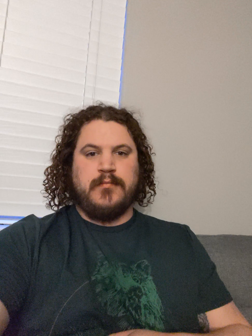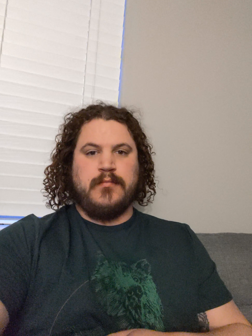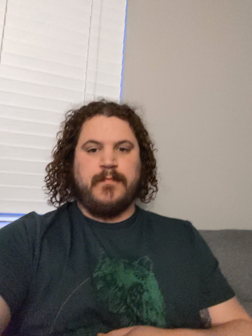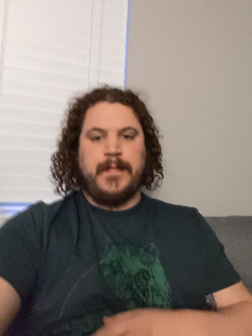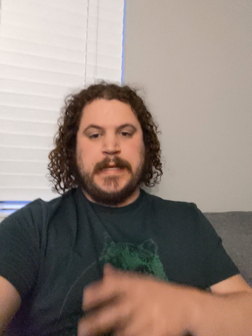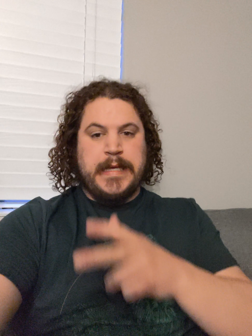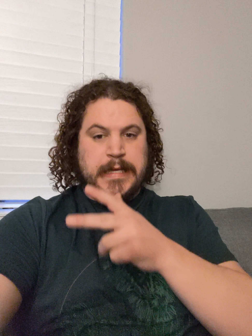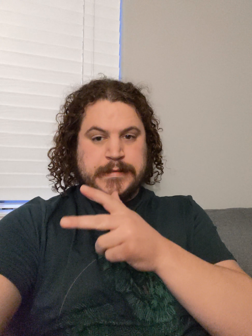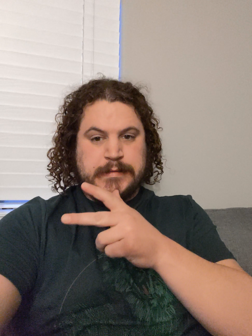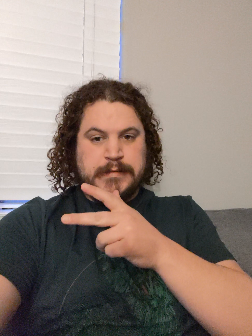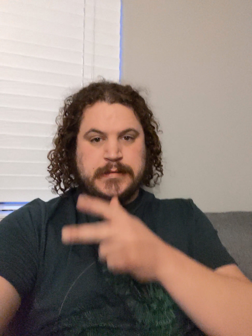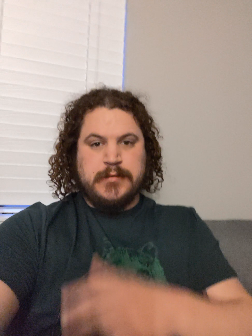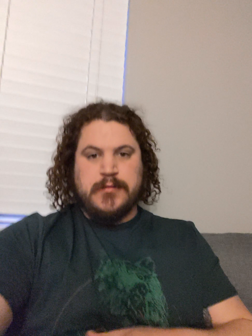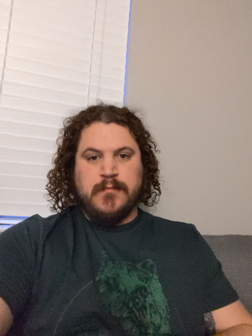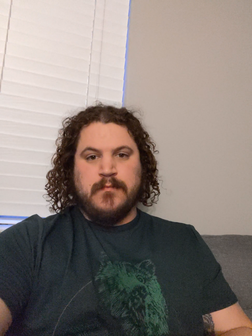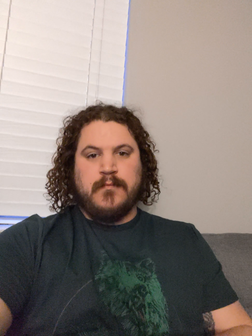hen